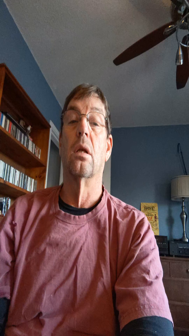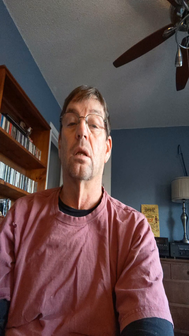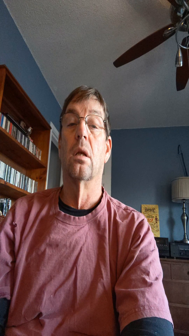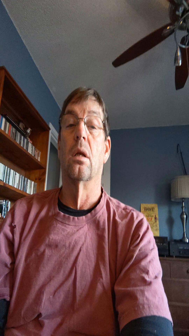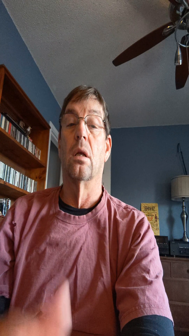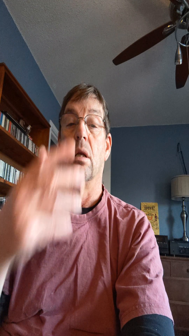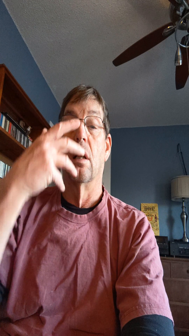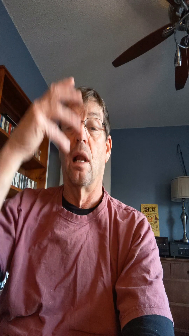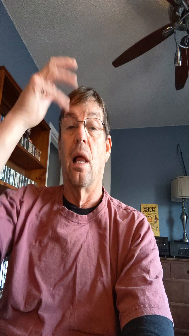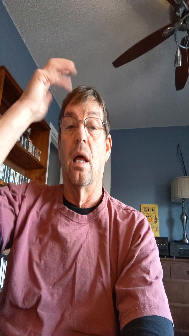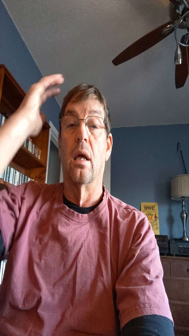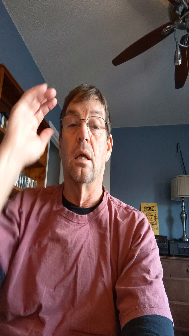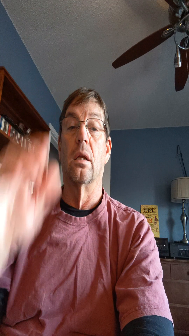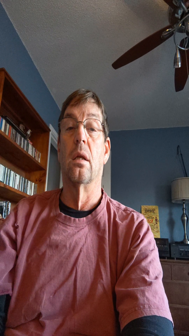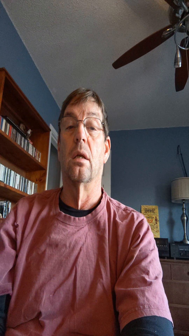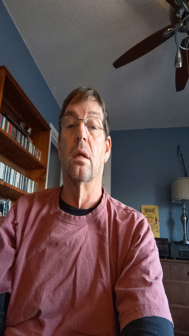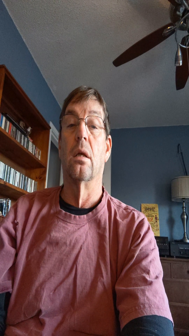lion